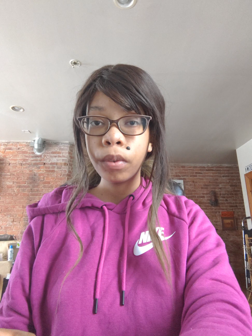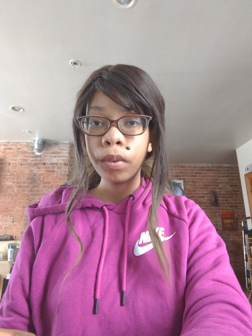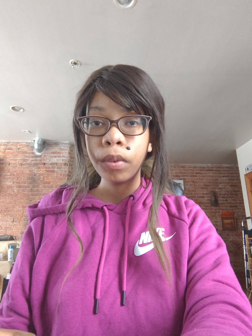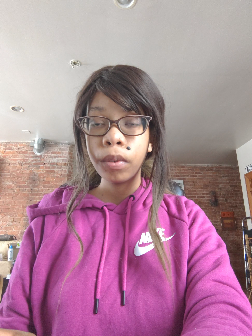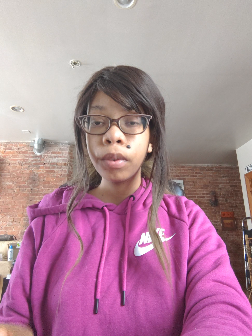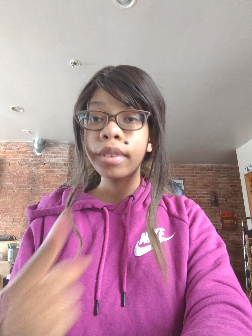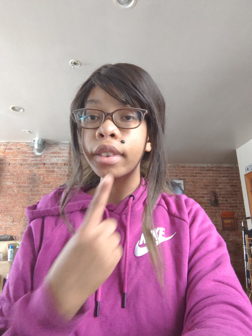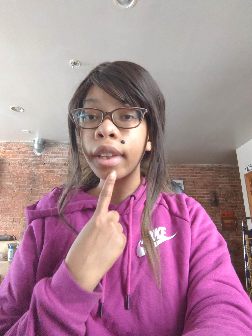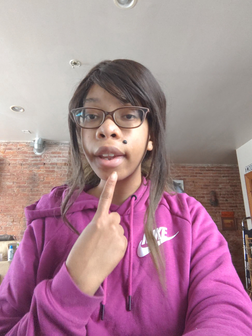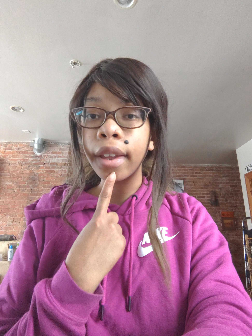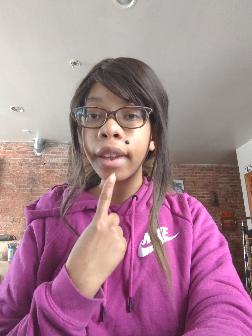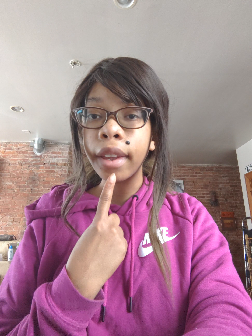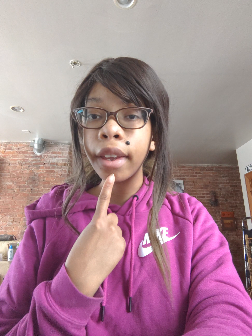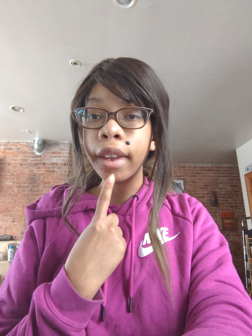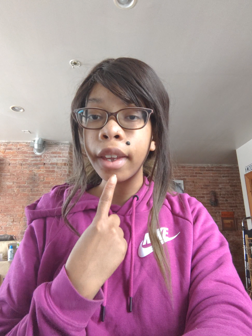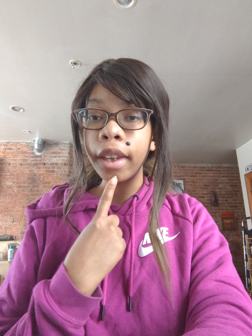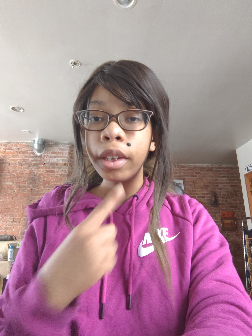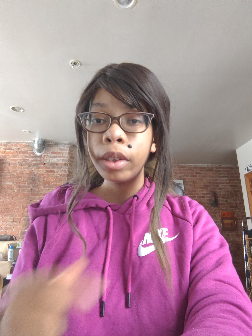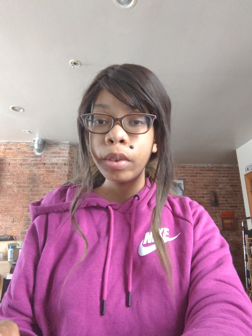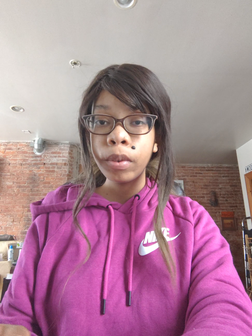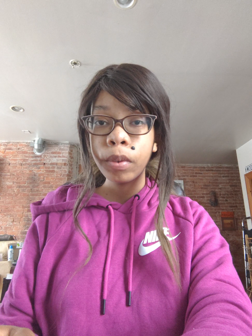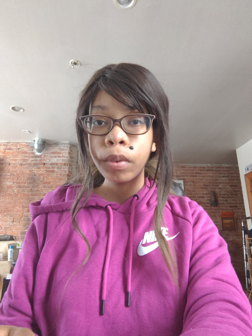say